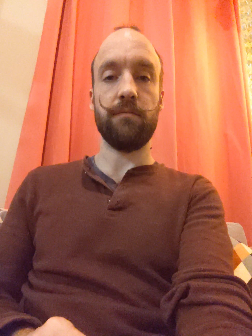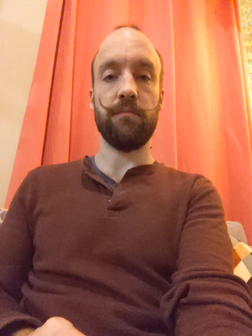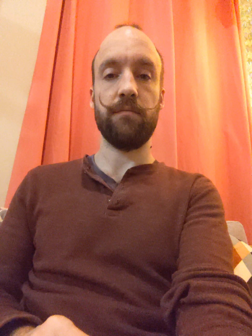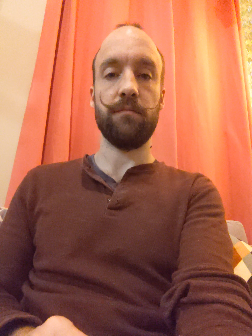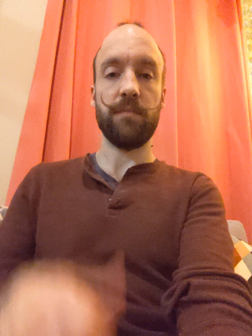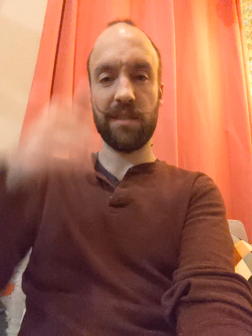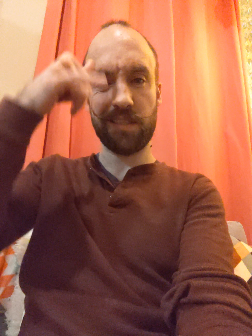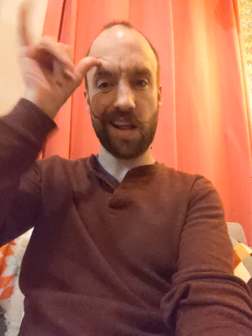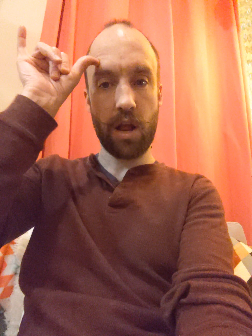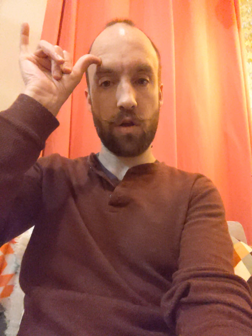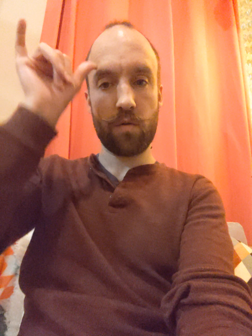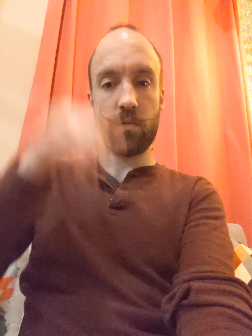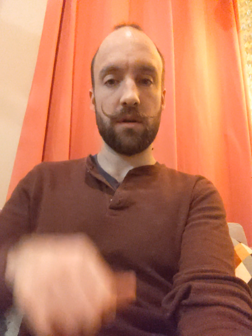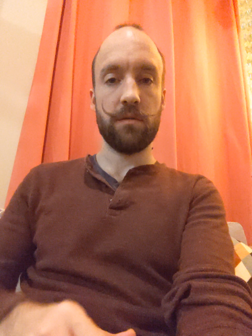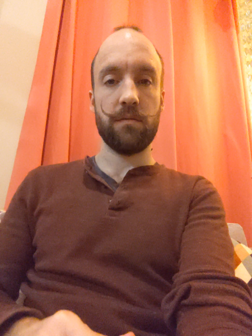cow